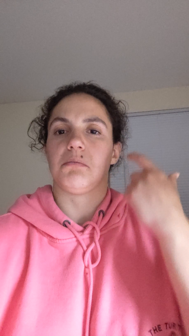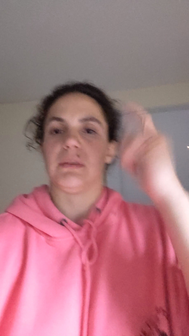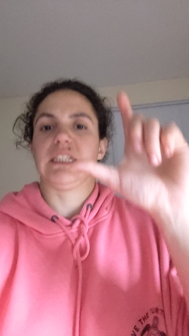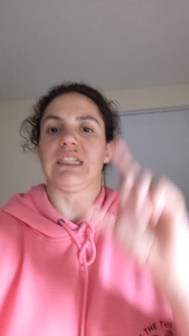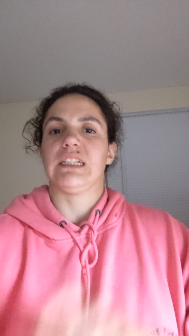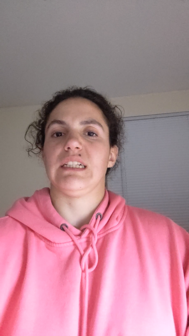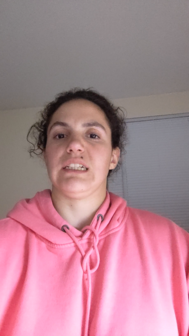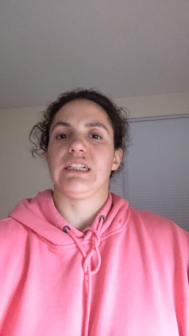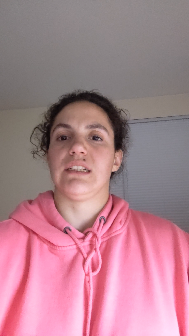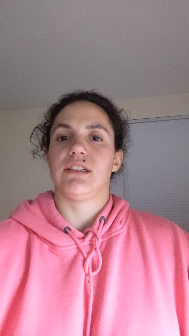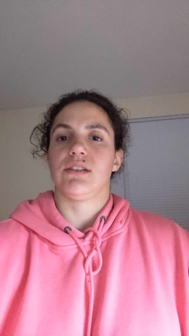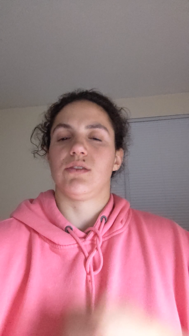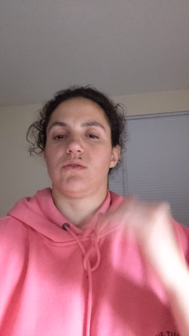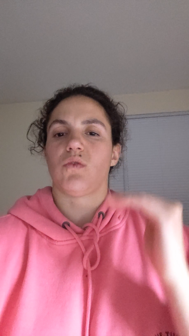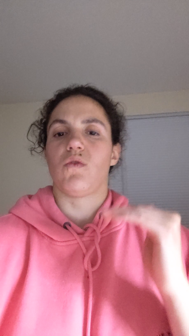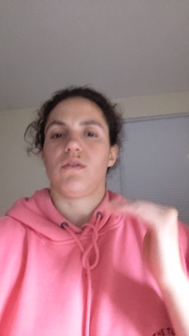short